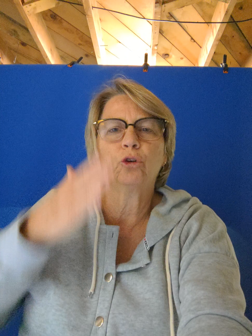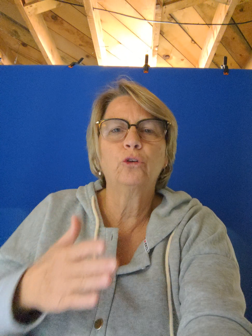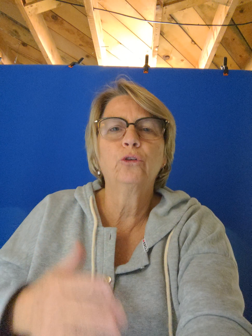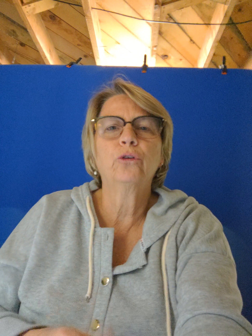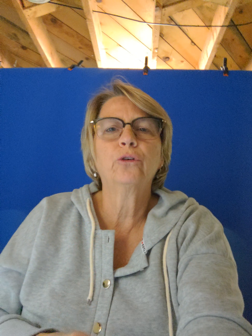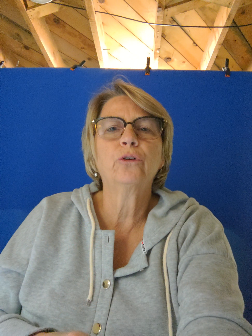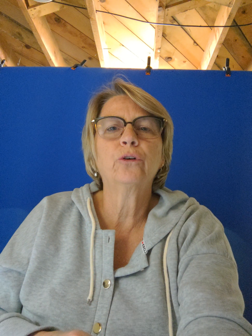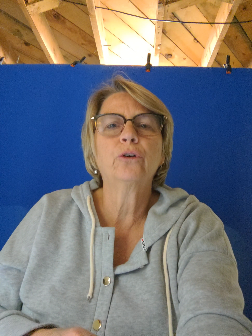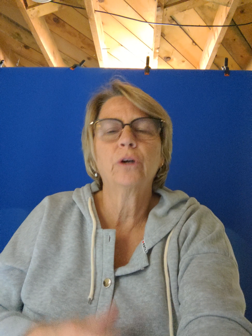dryer